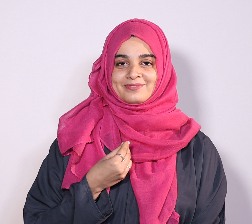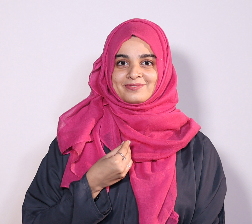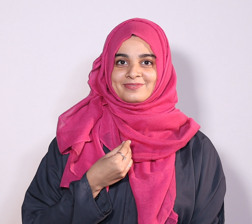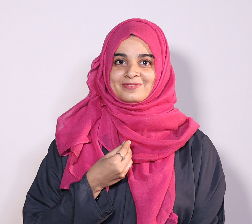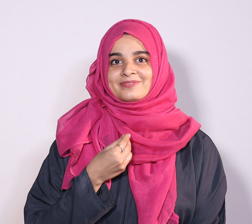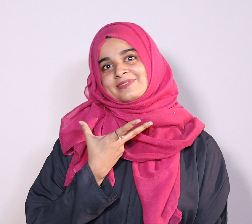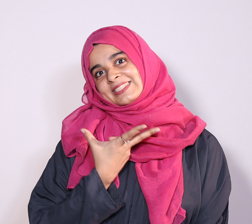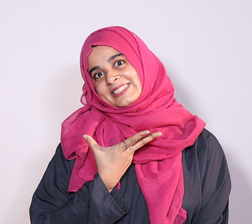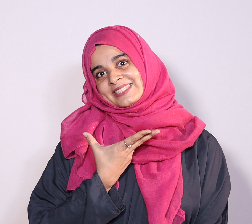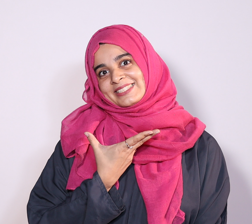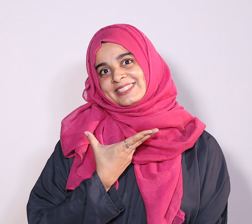glad